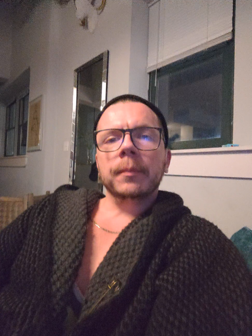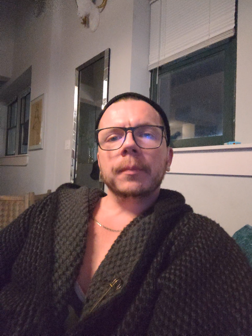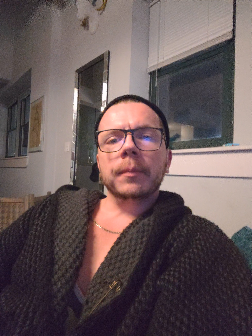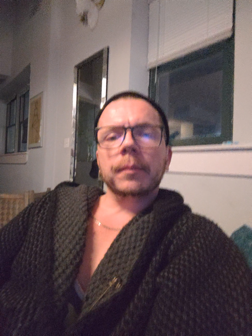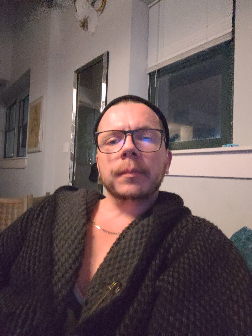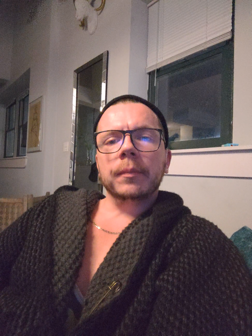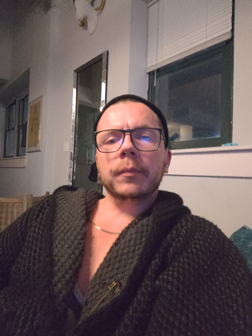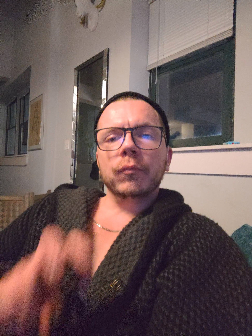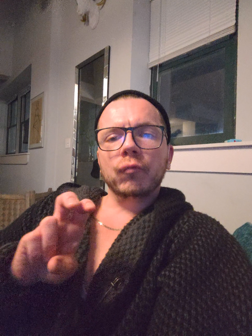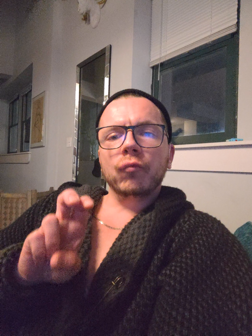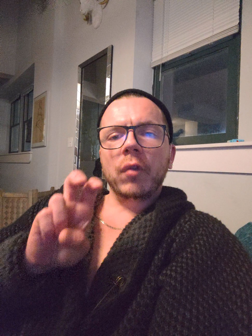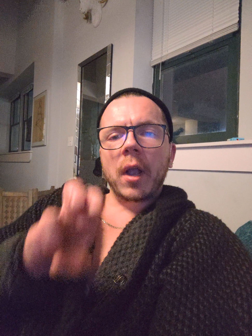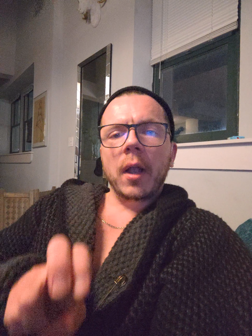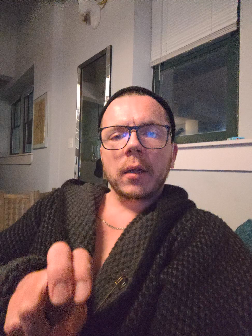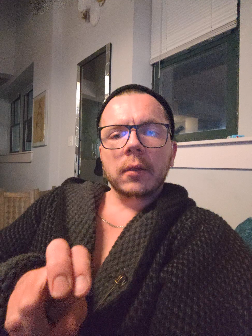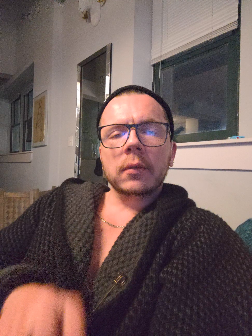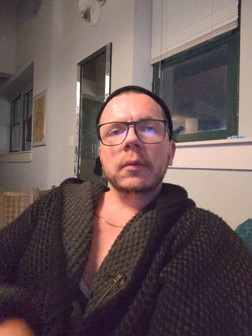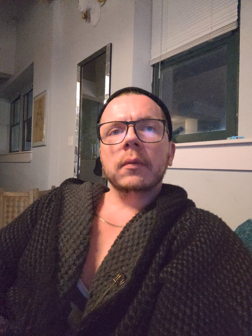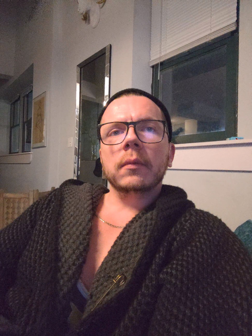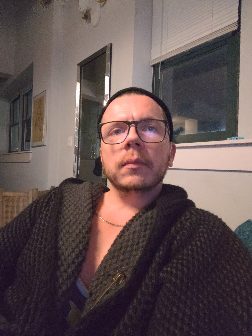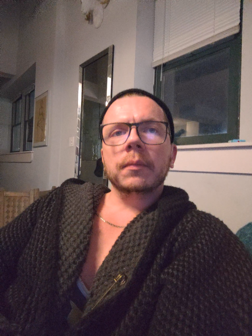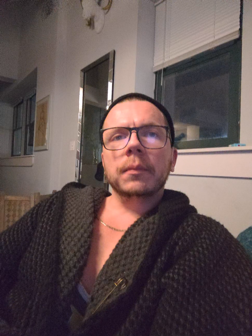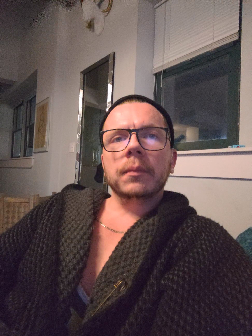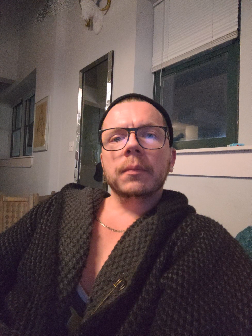ride